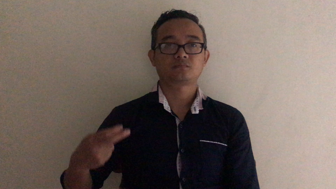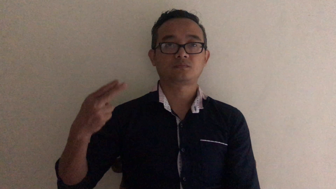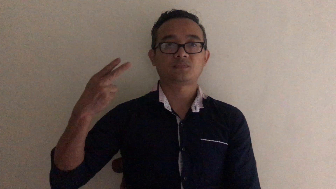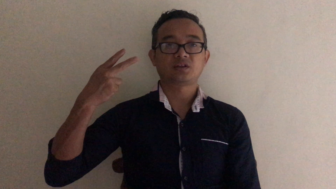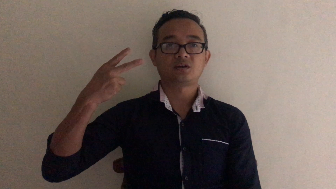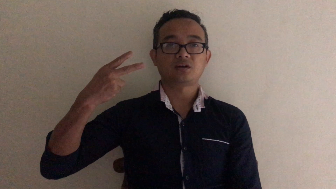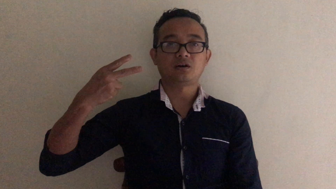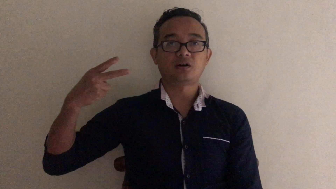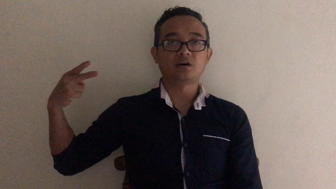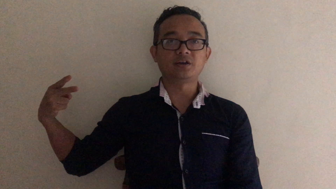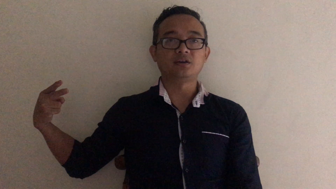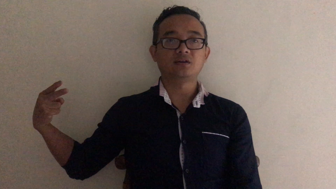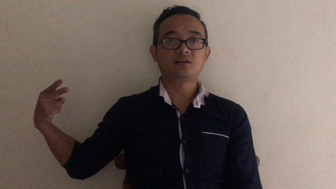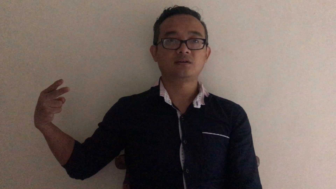ऐ